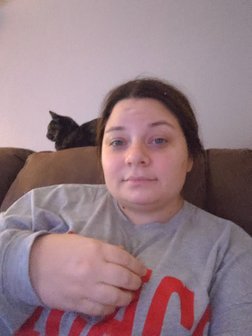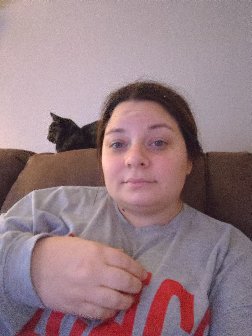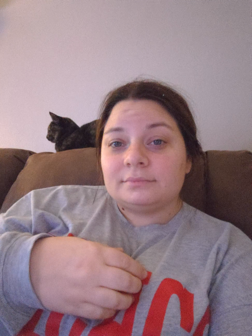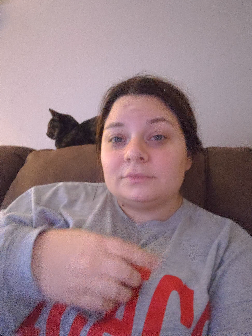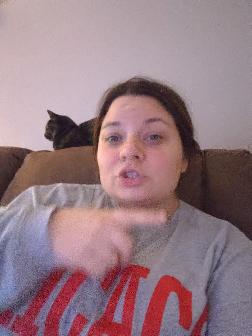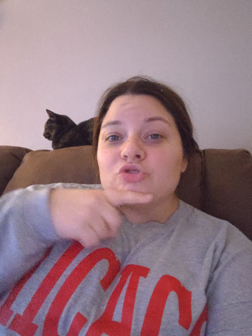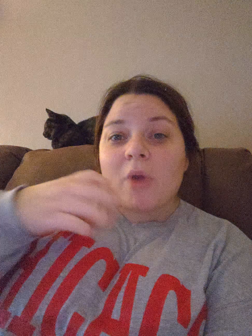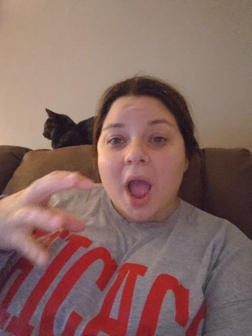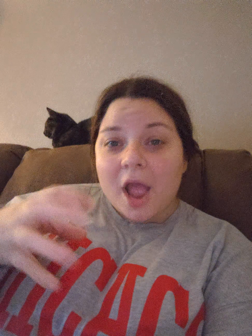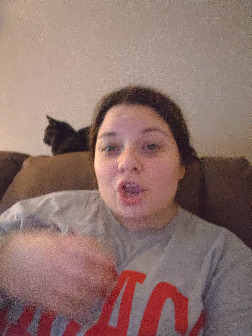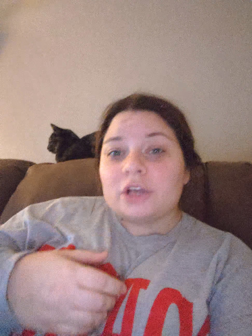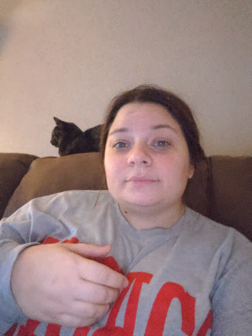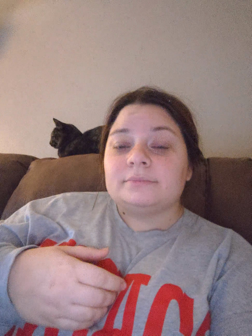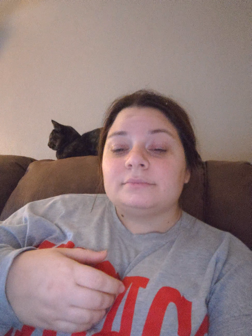dryer